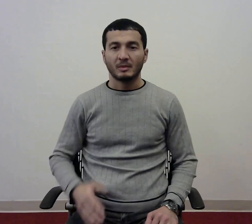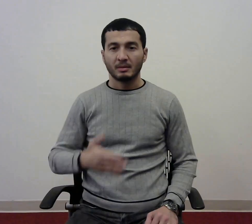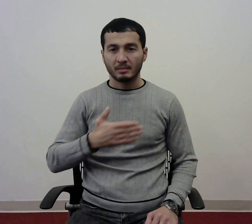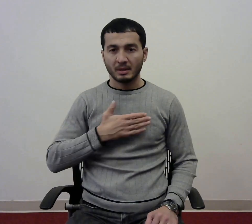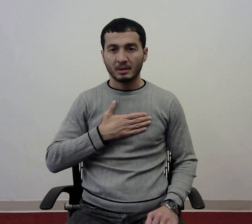mən